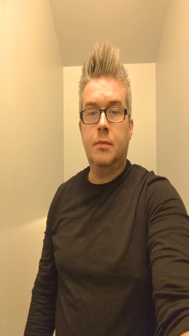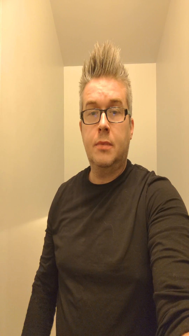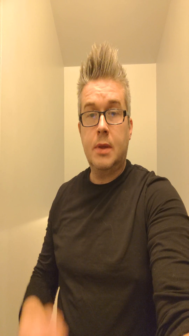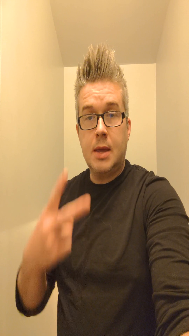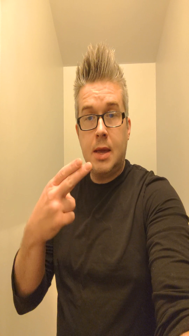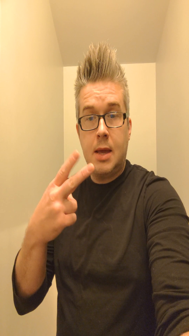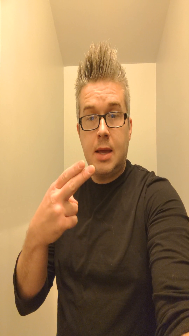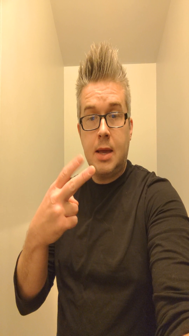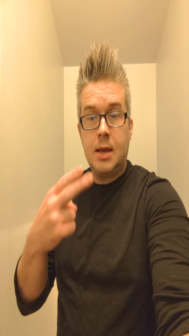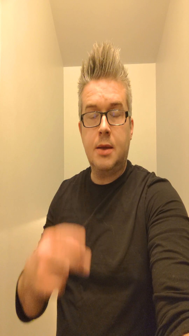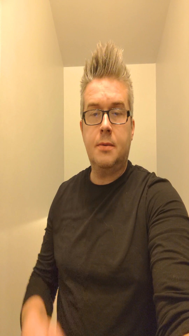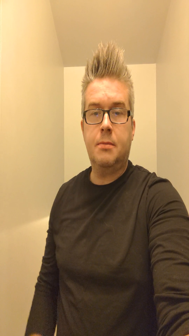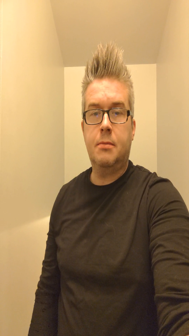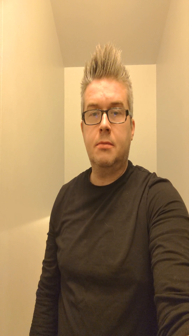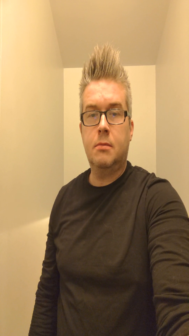scissors